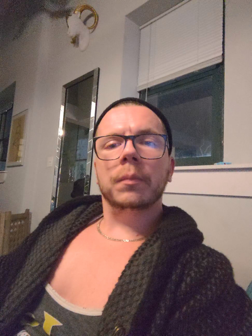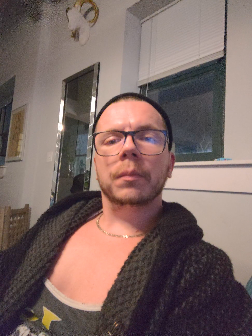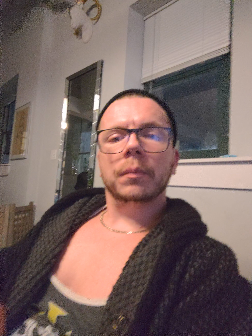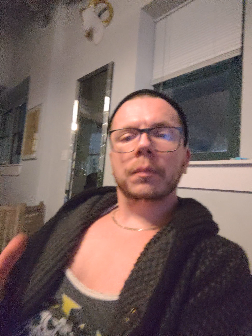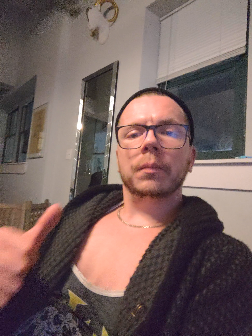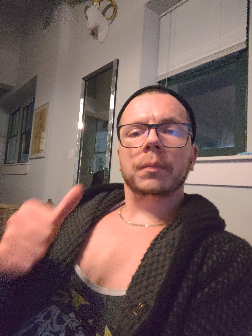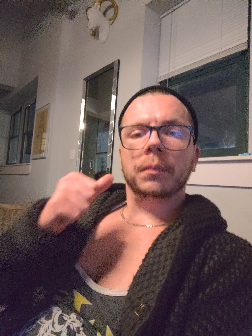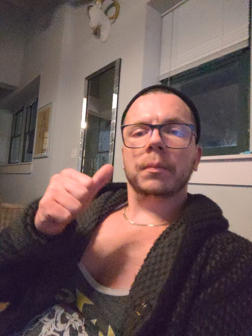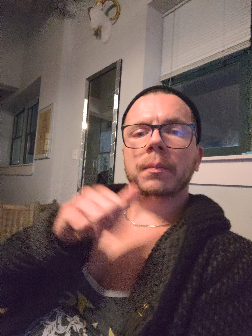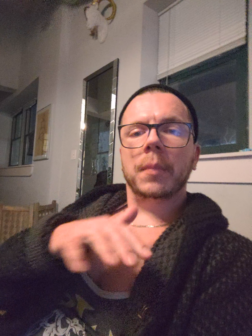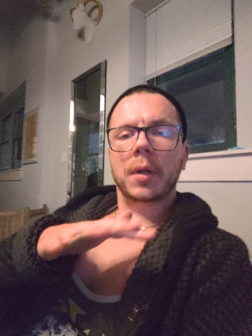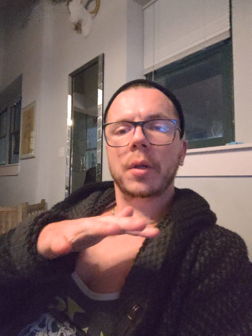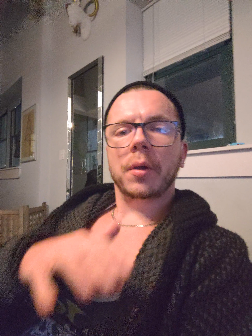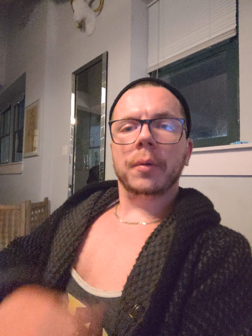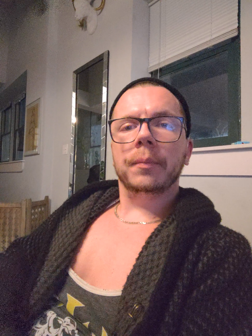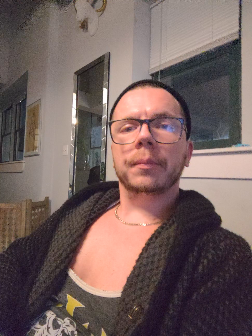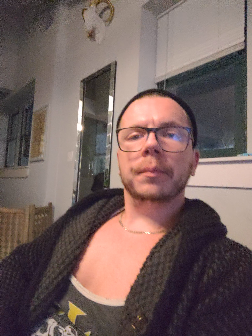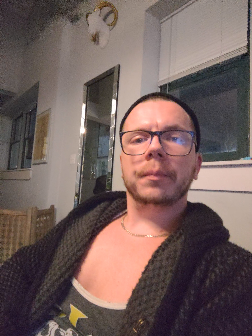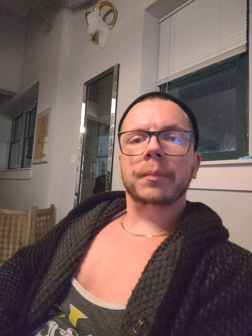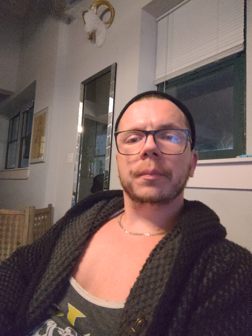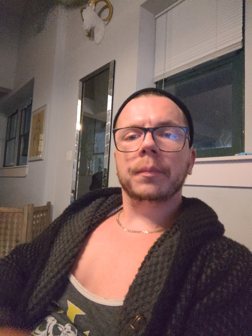backyard